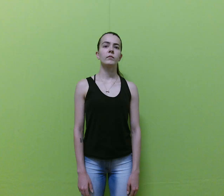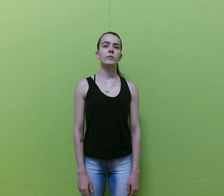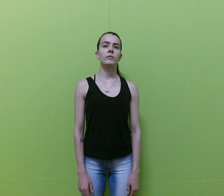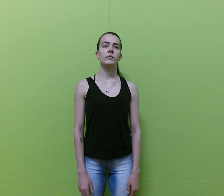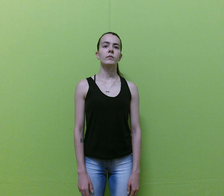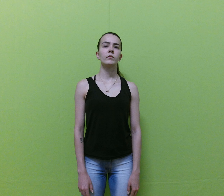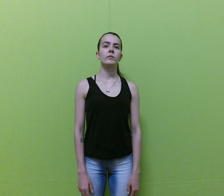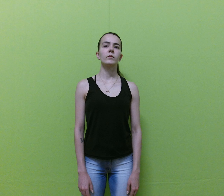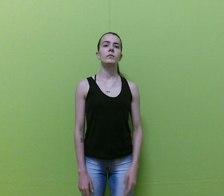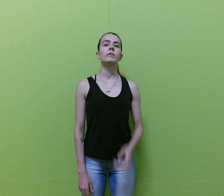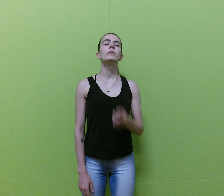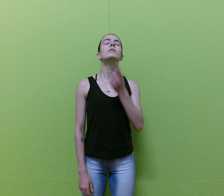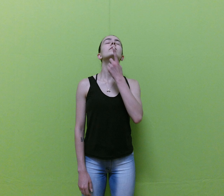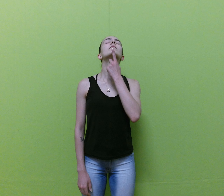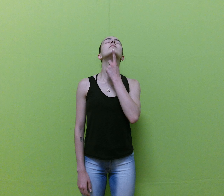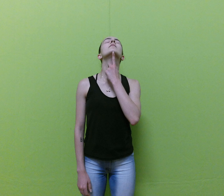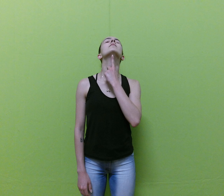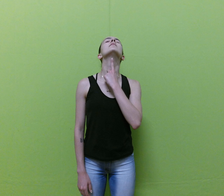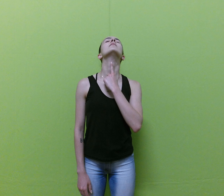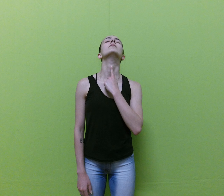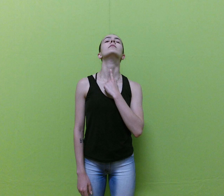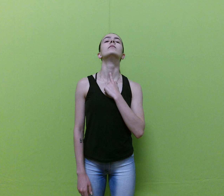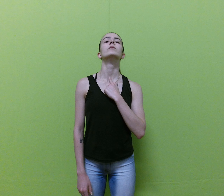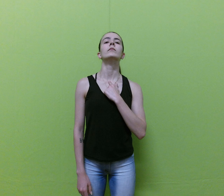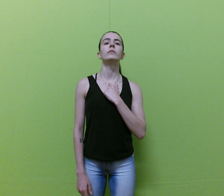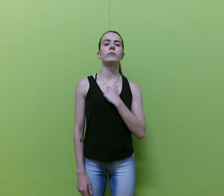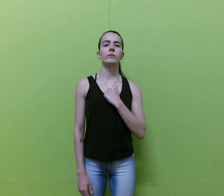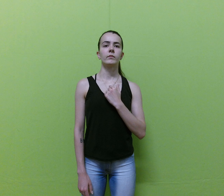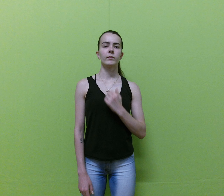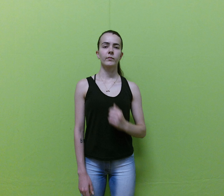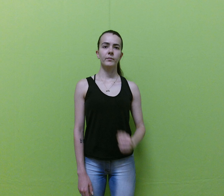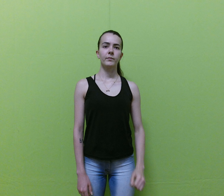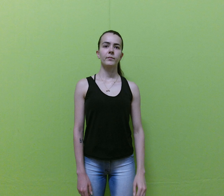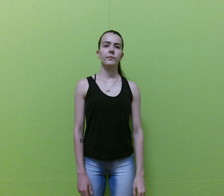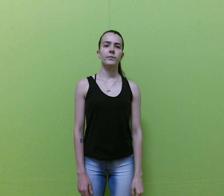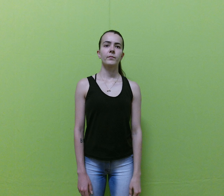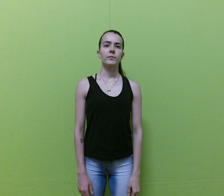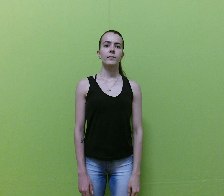vontade